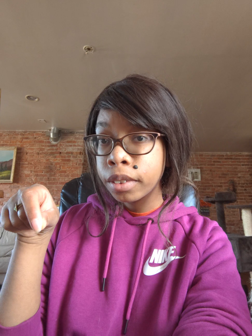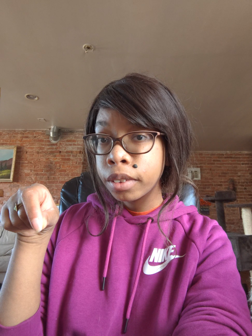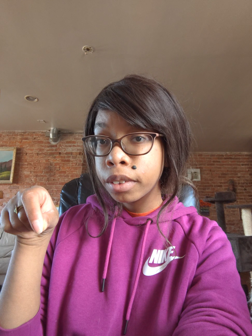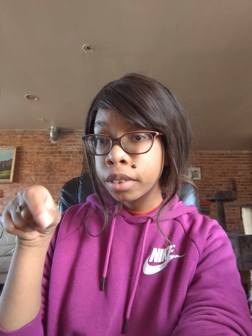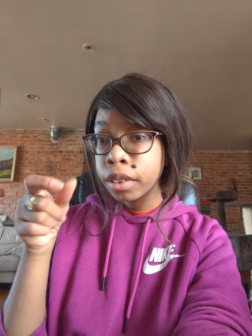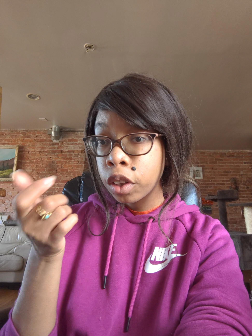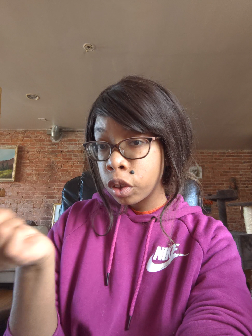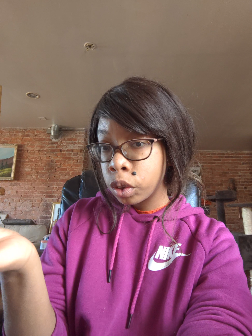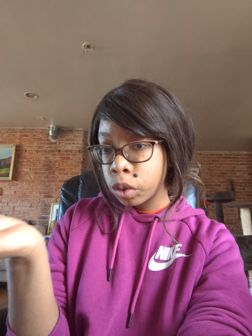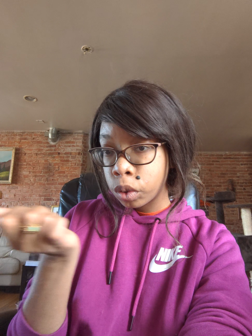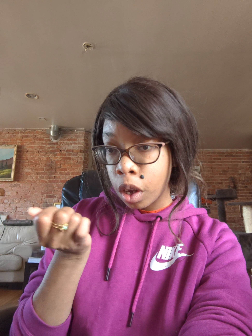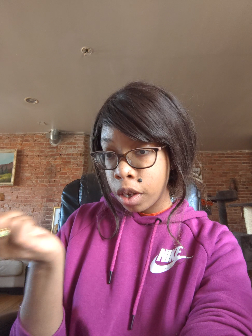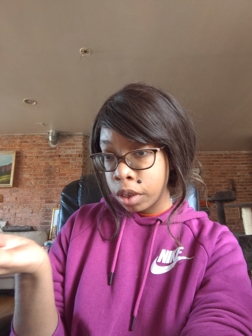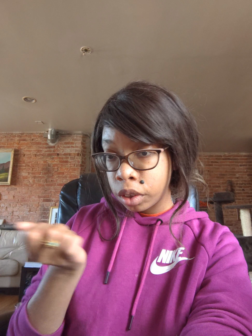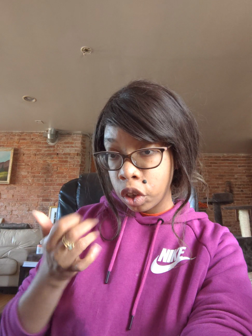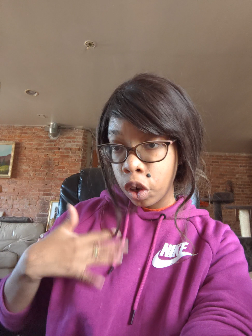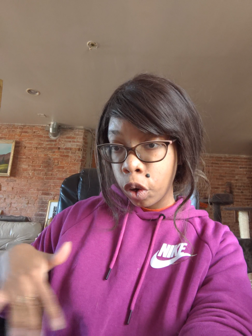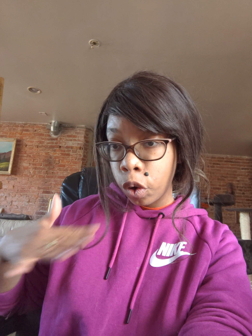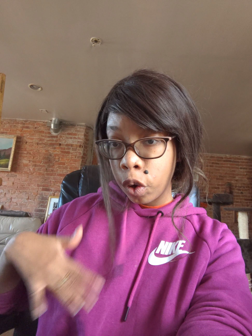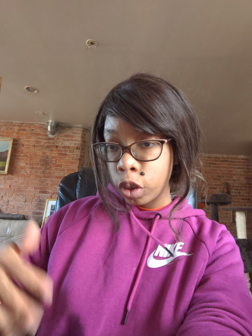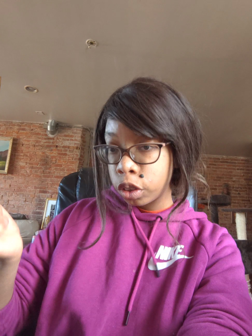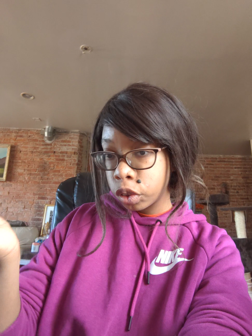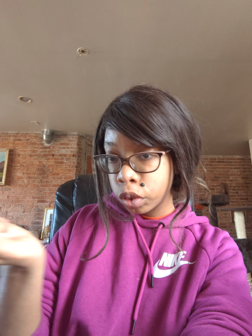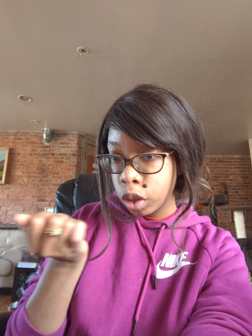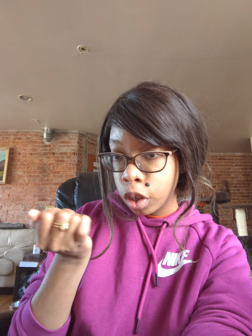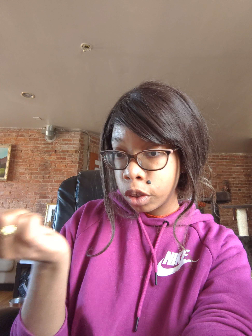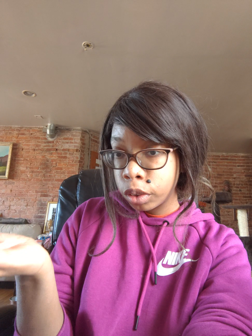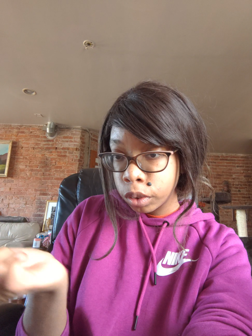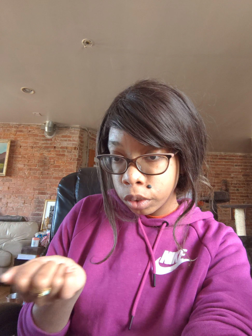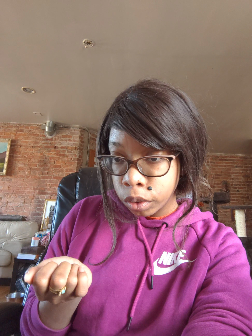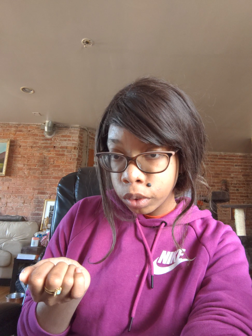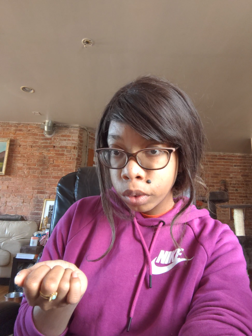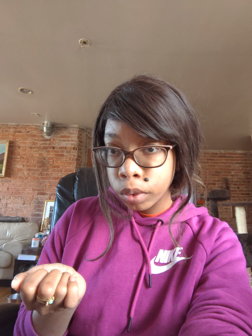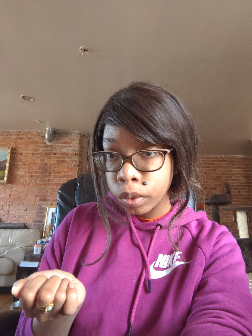drawer